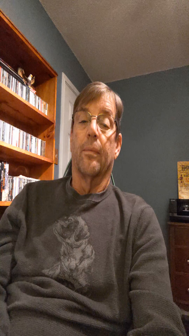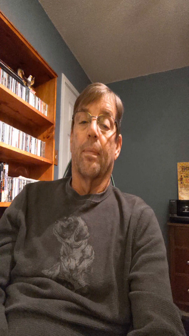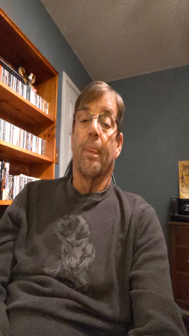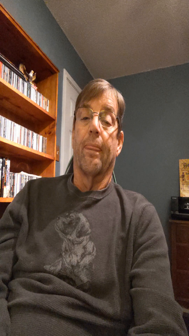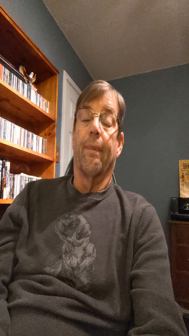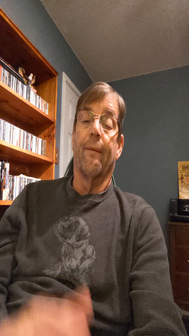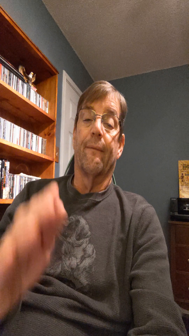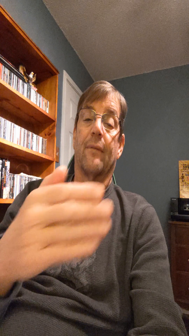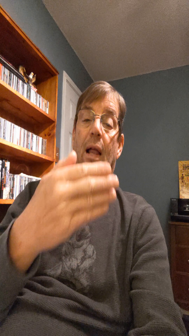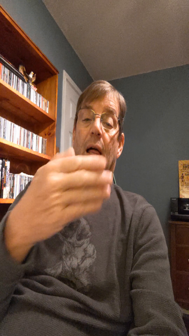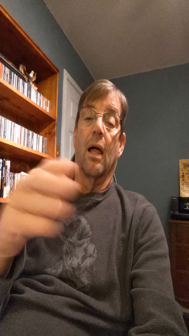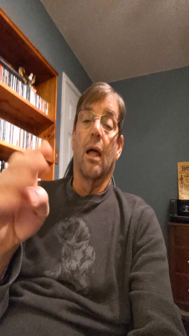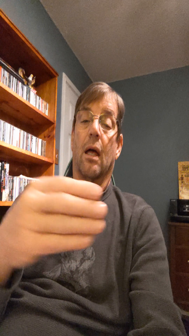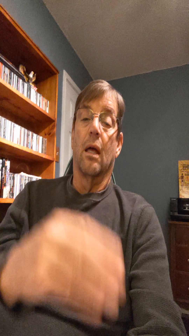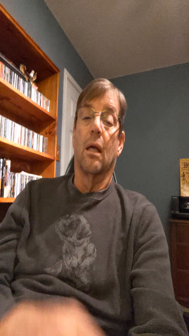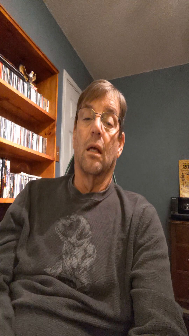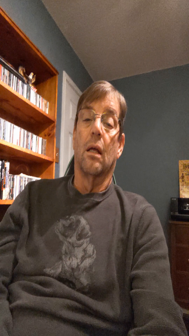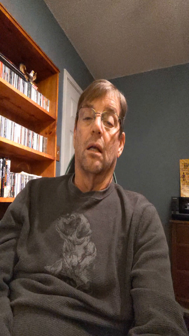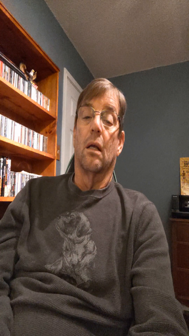flag